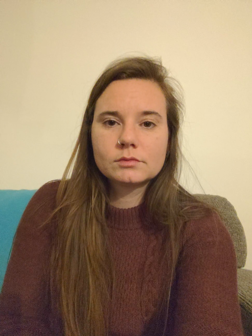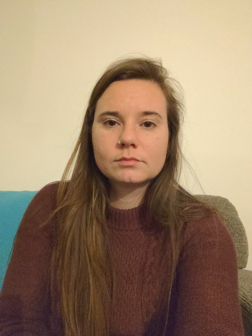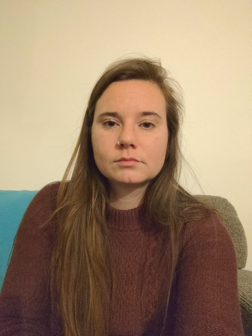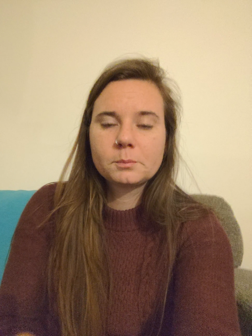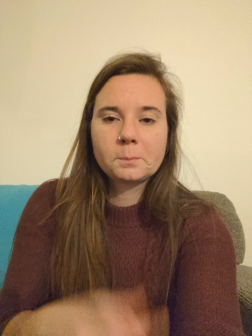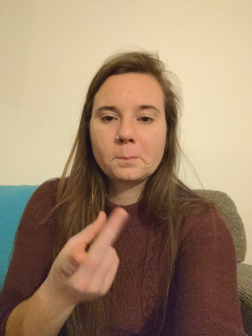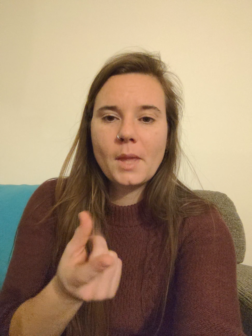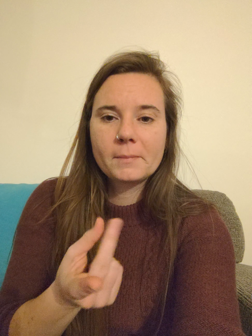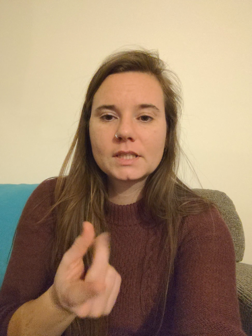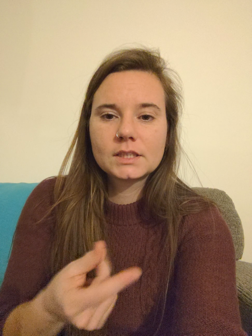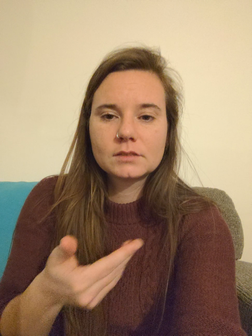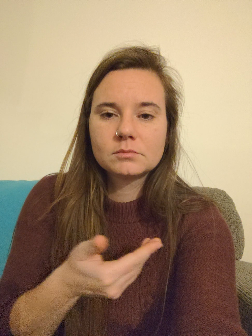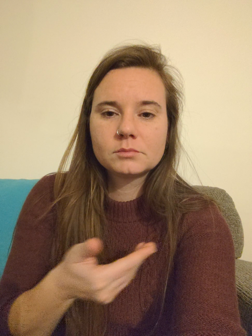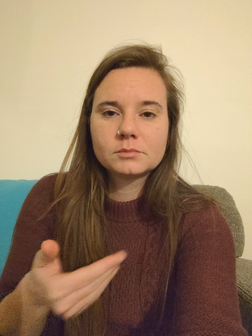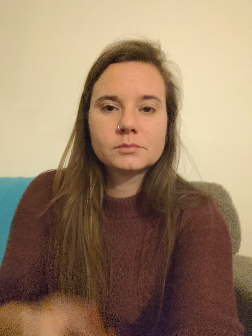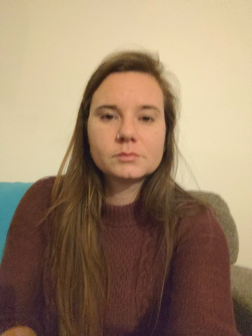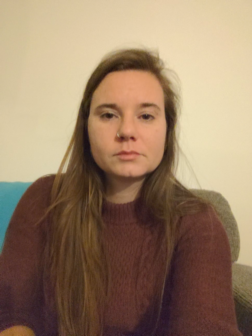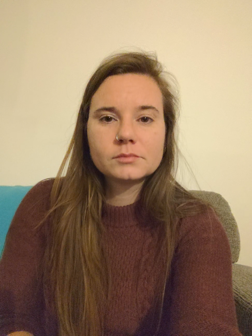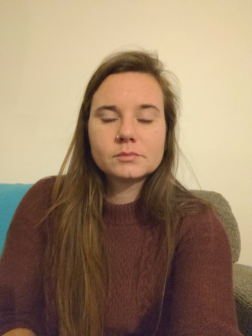puppy